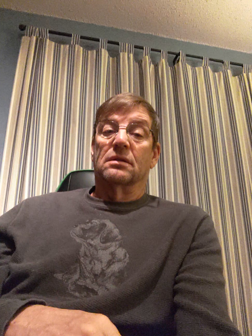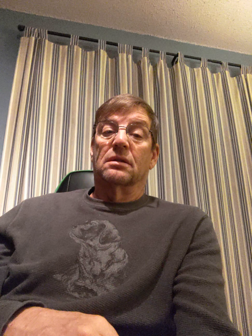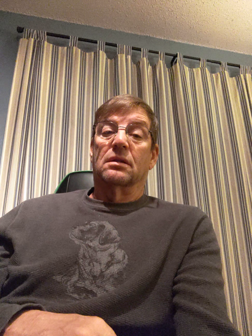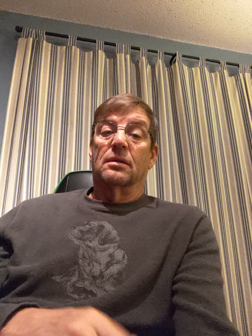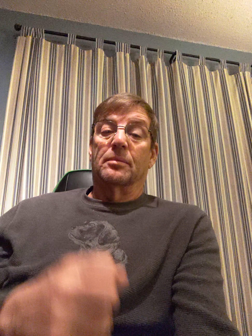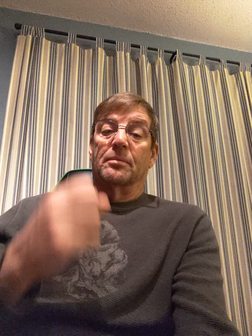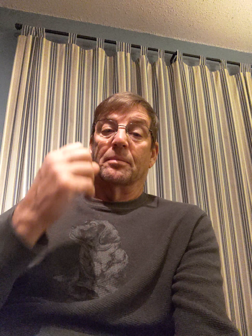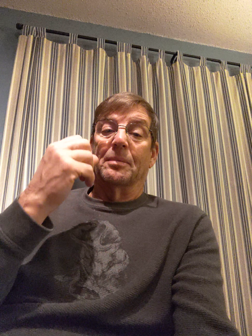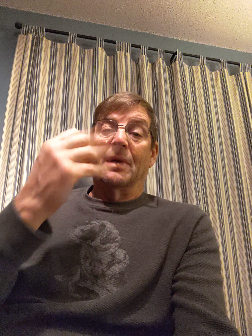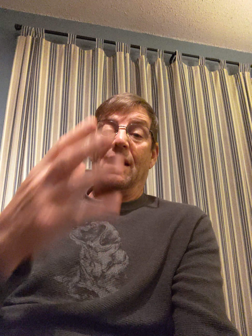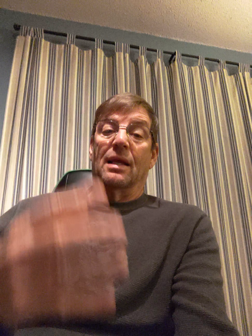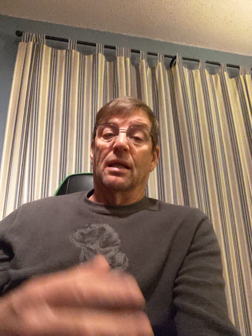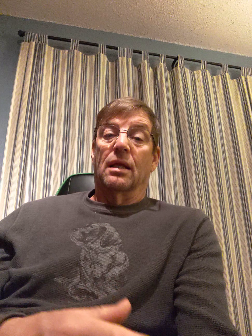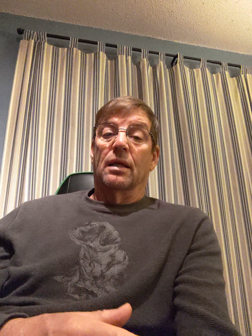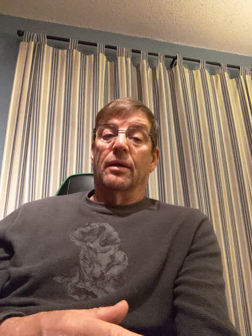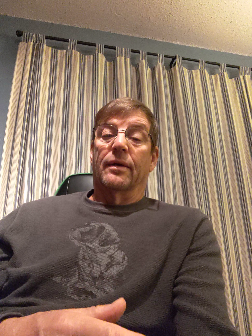many